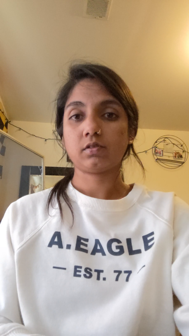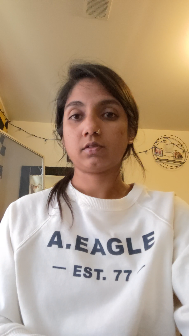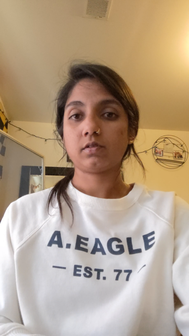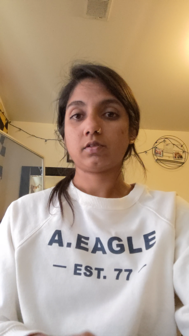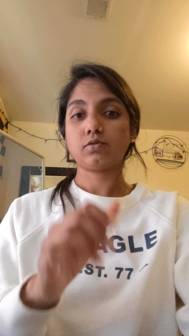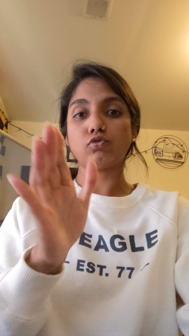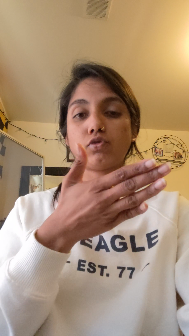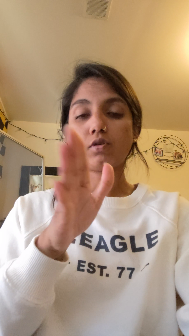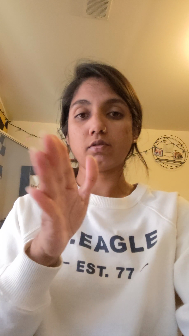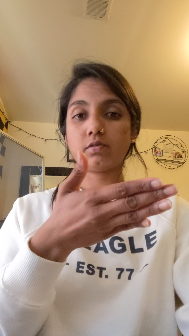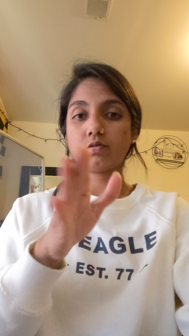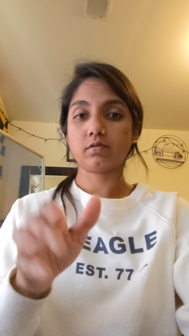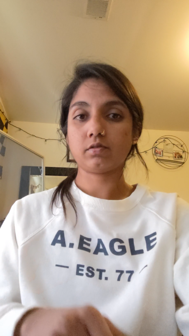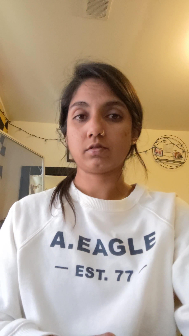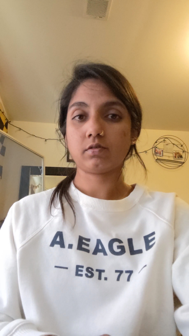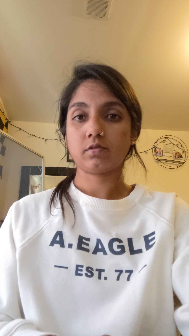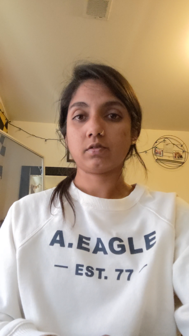share